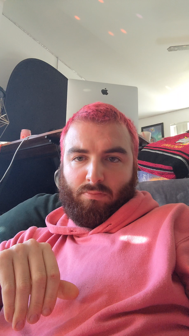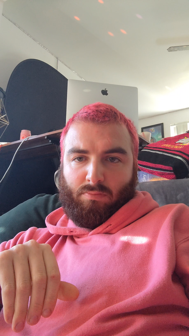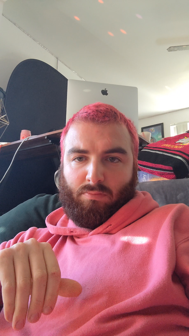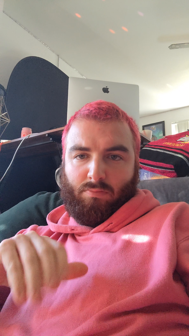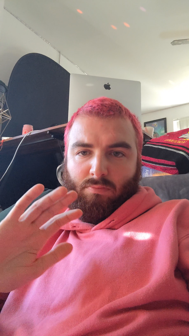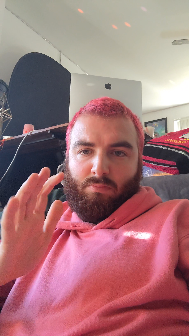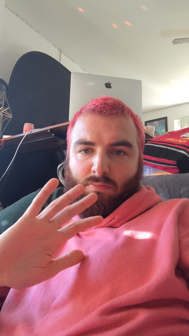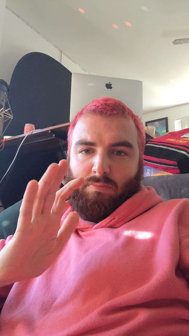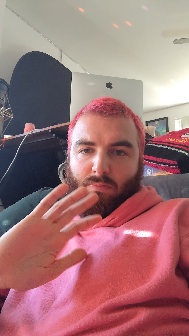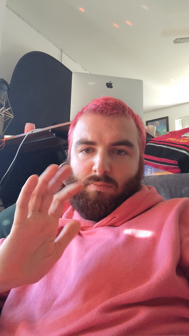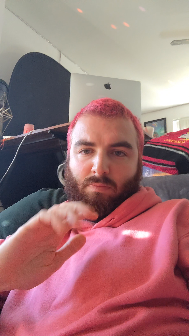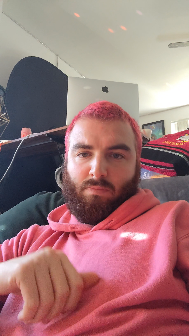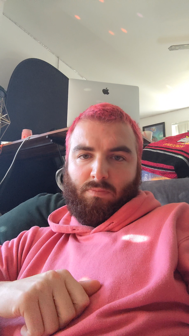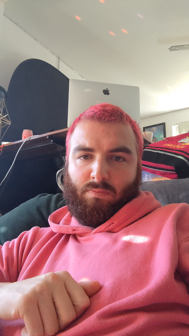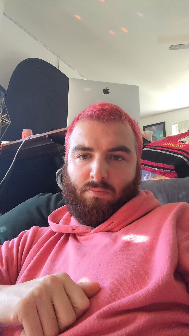cheese